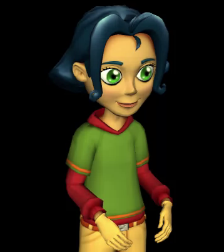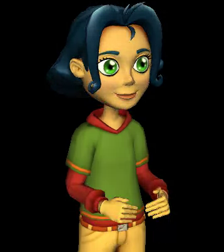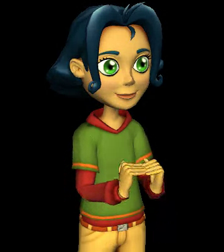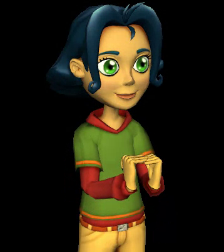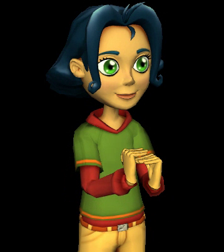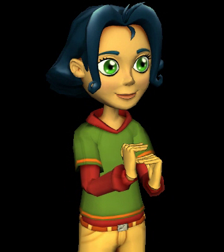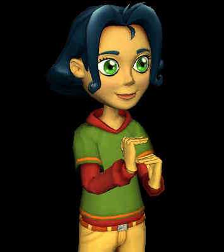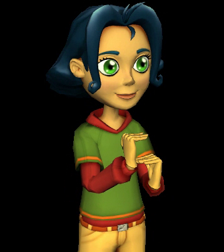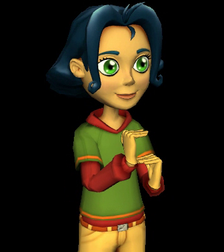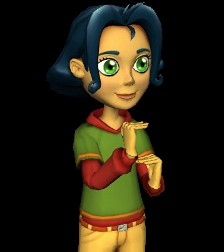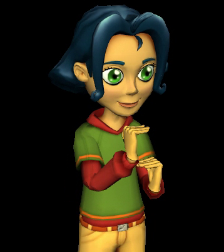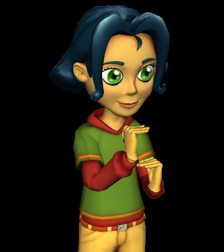طابق